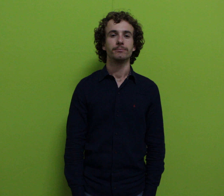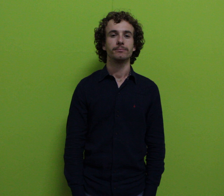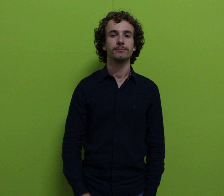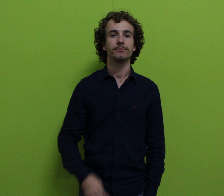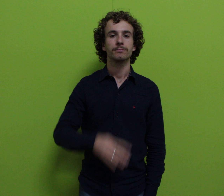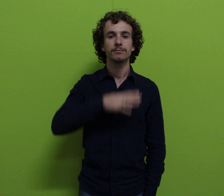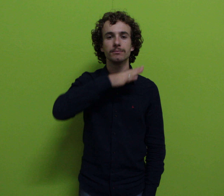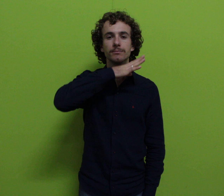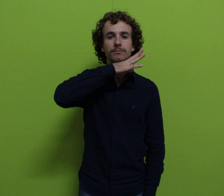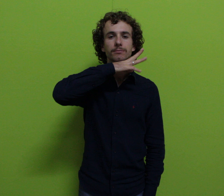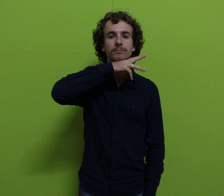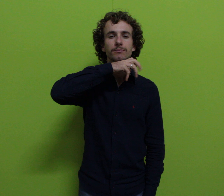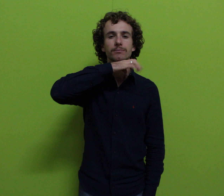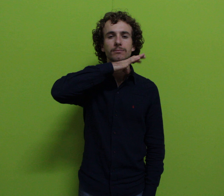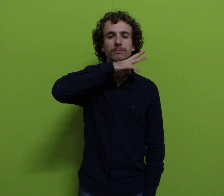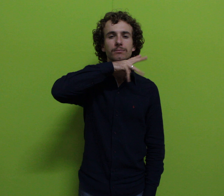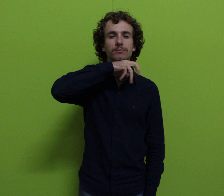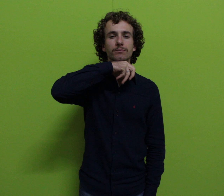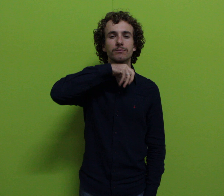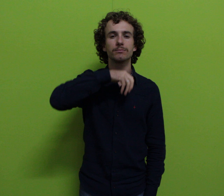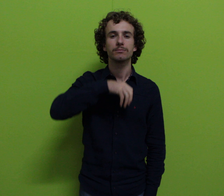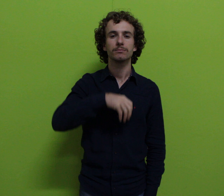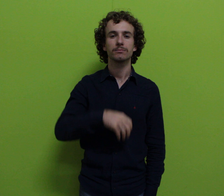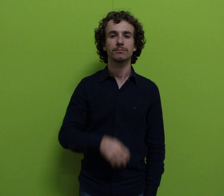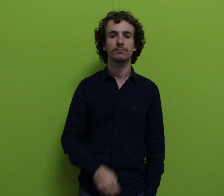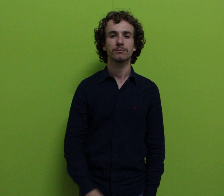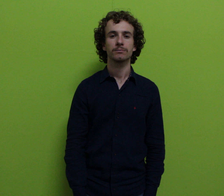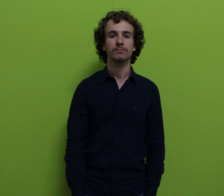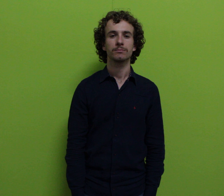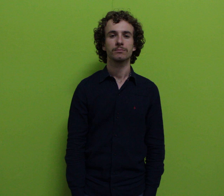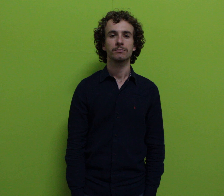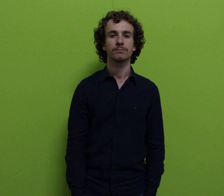ruim